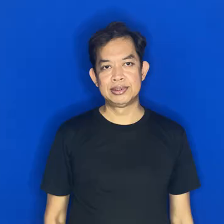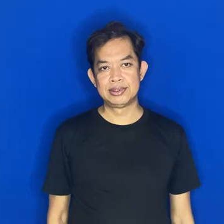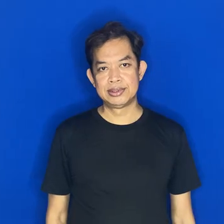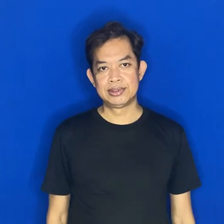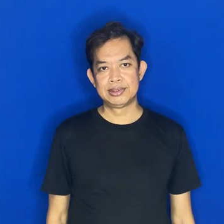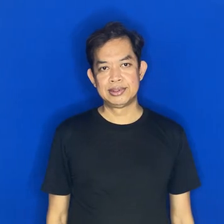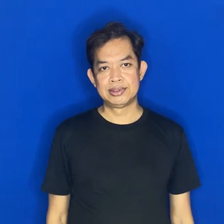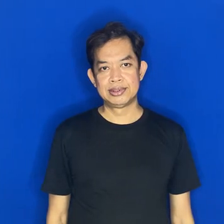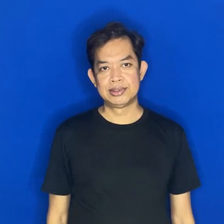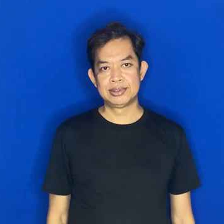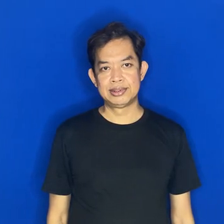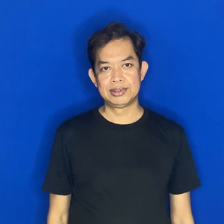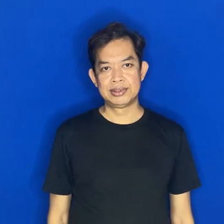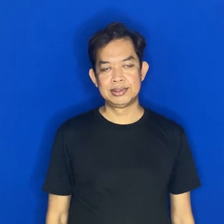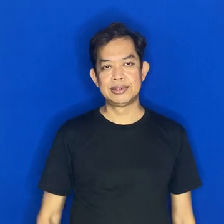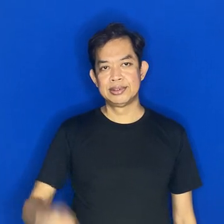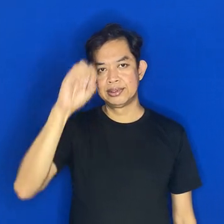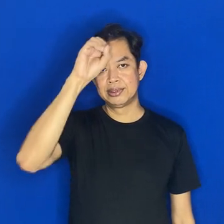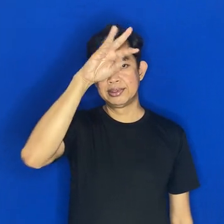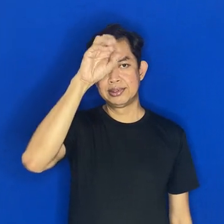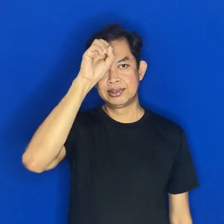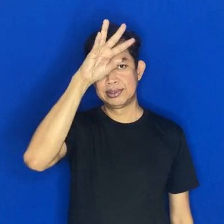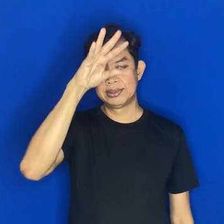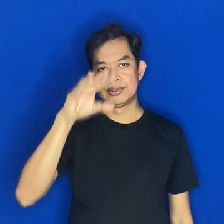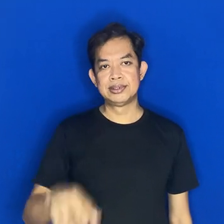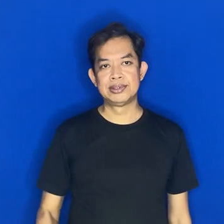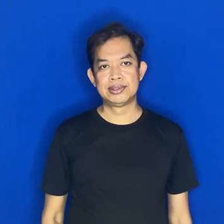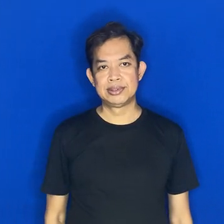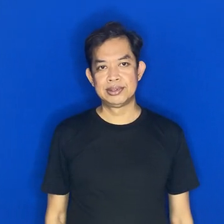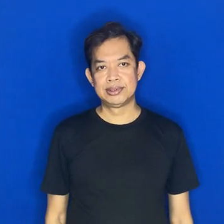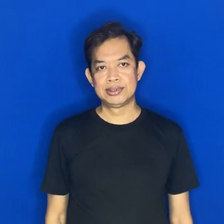grandfather